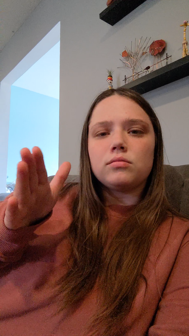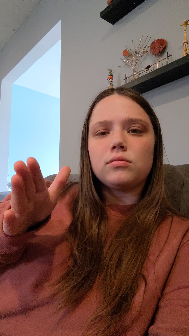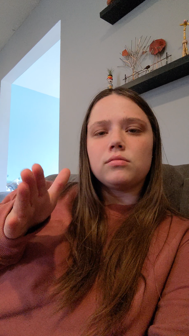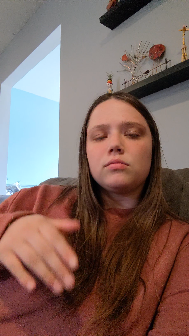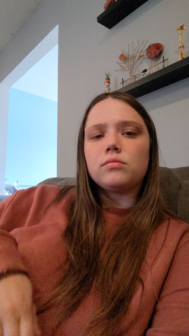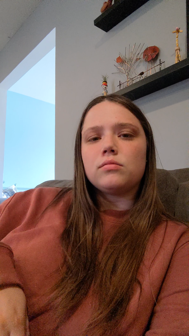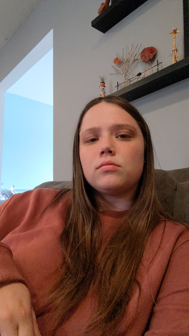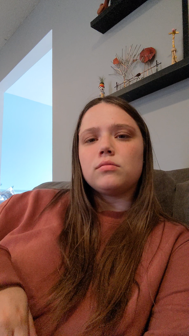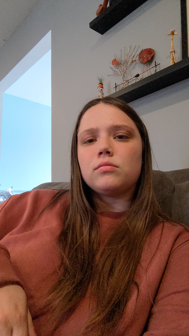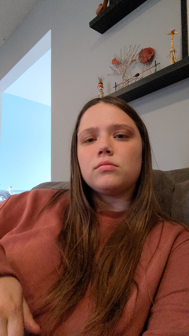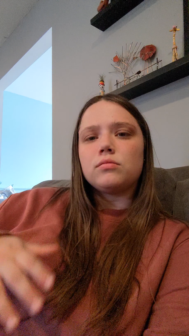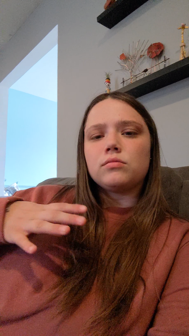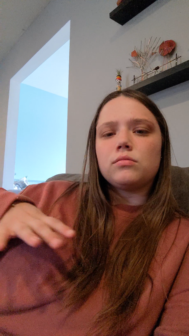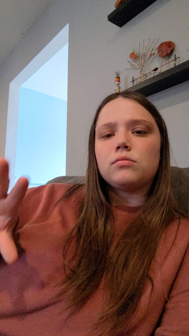dress